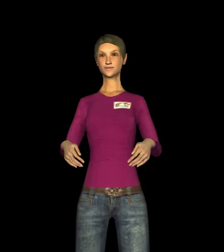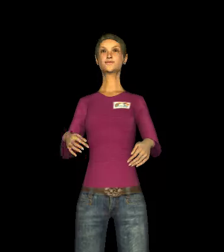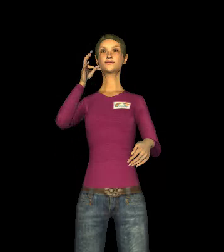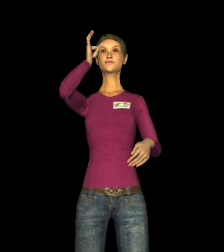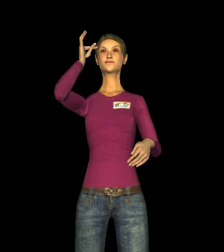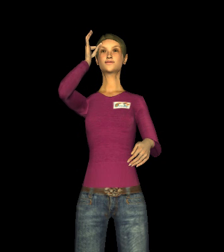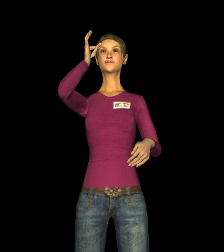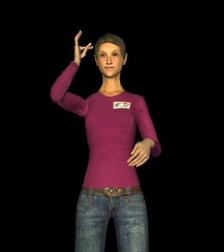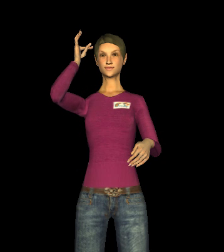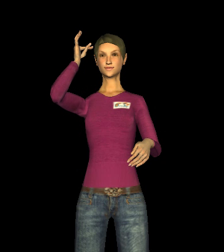شعر